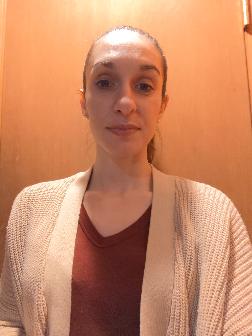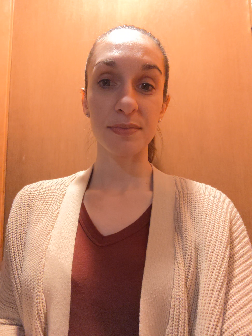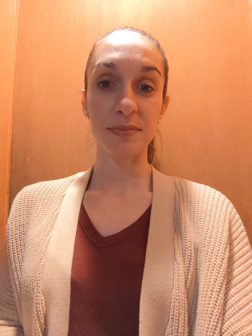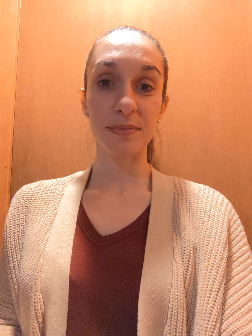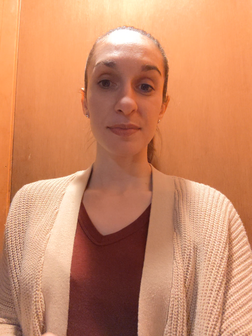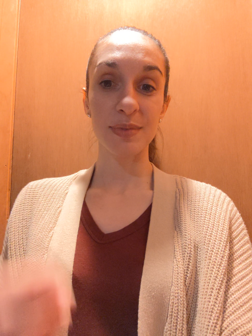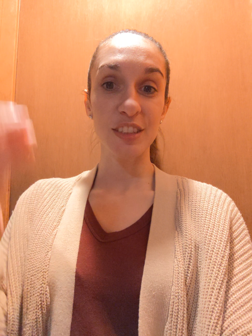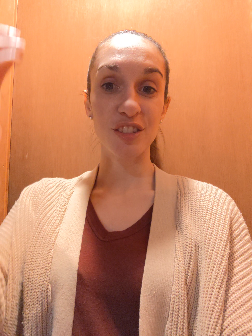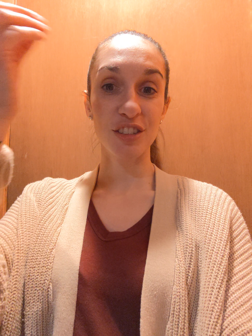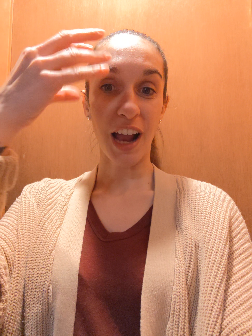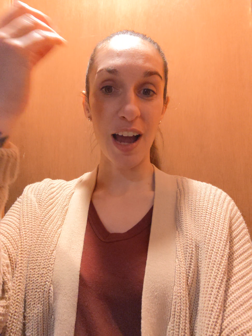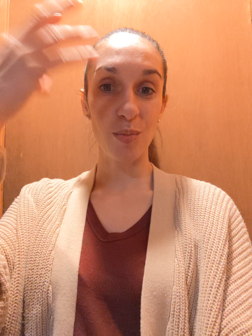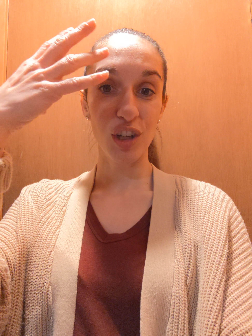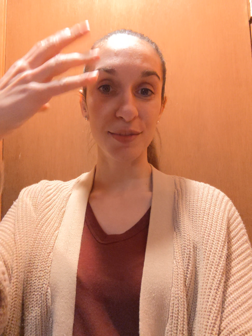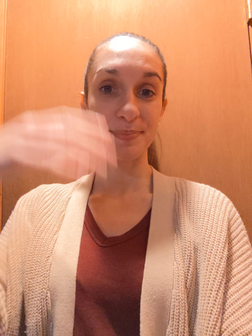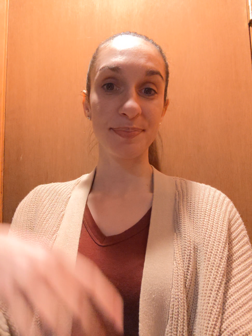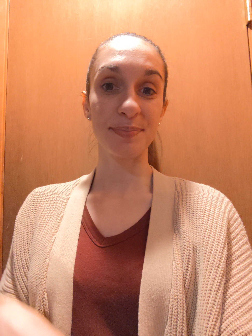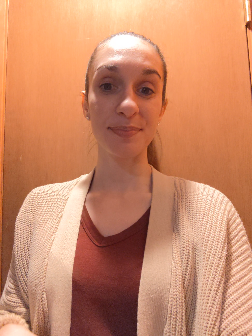shower